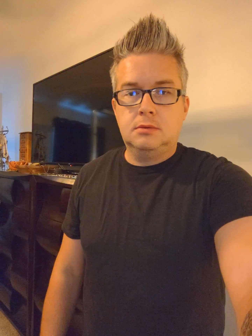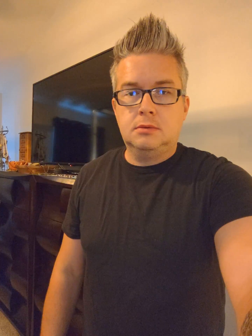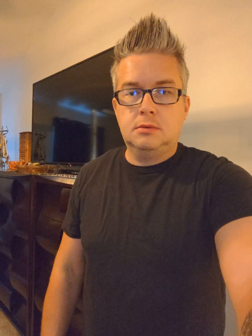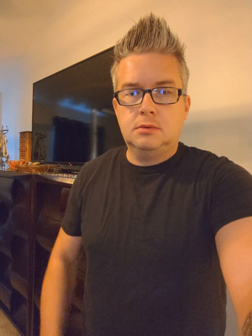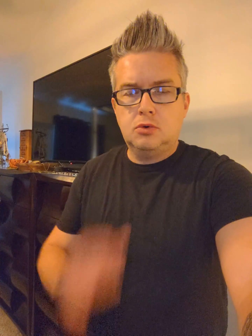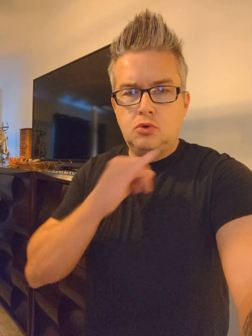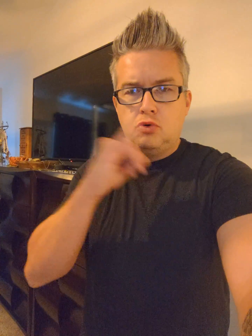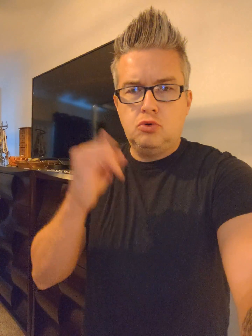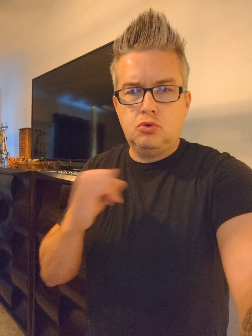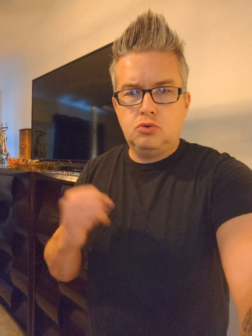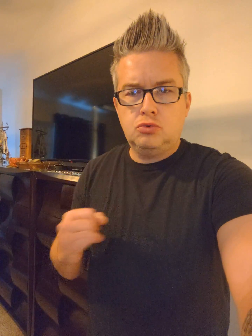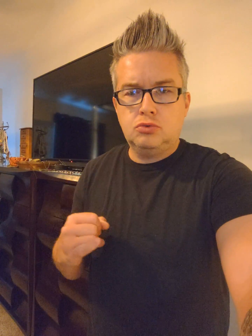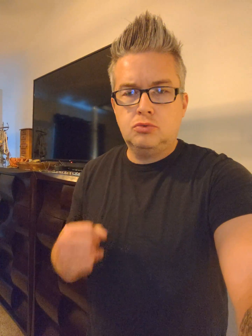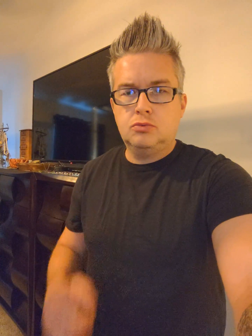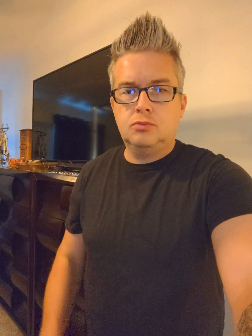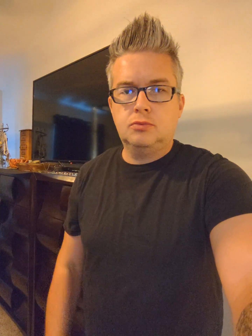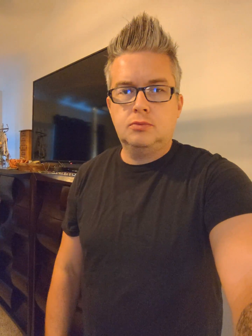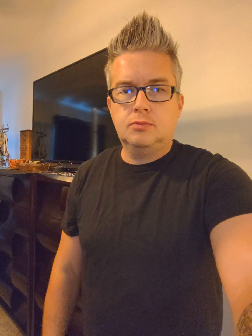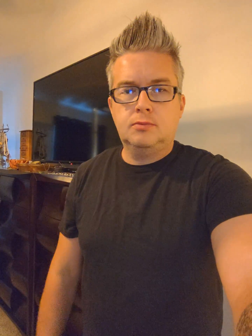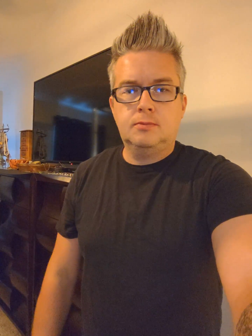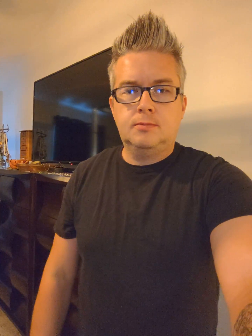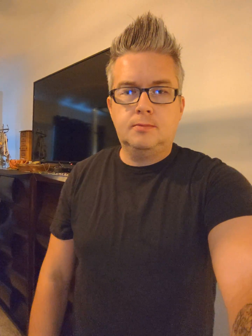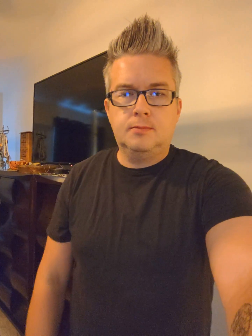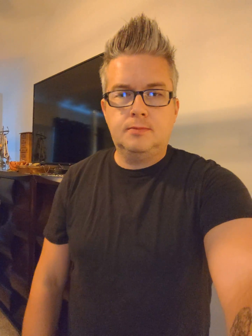draw